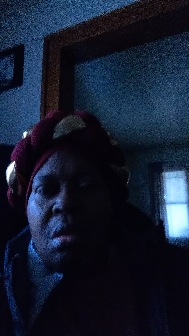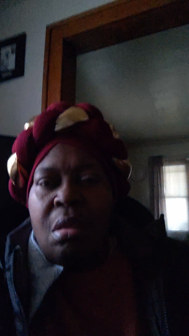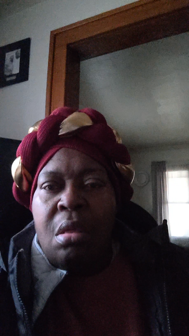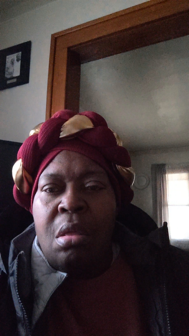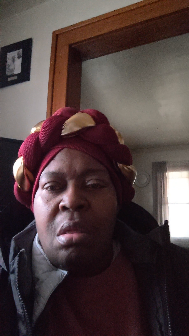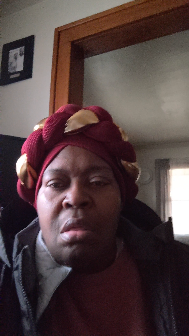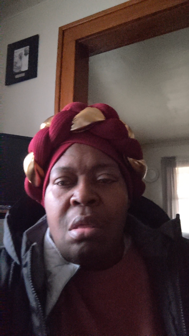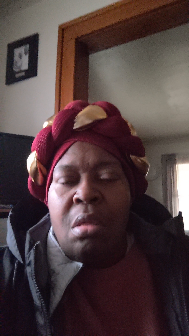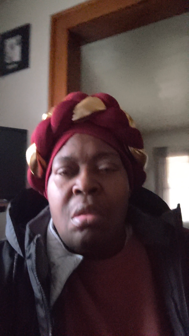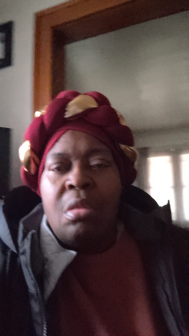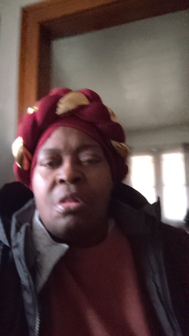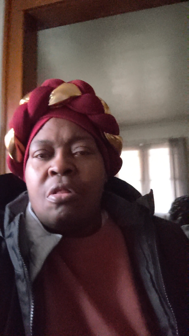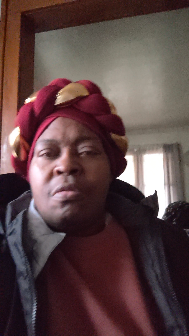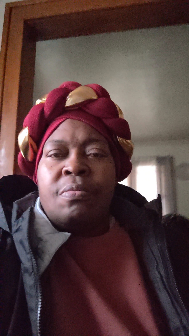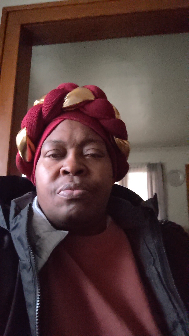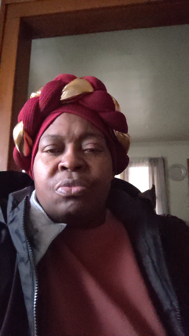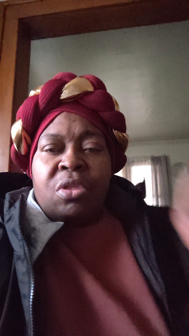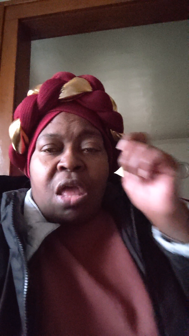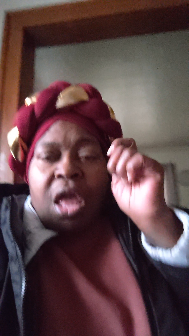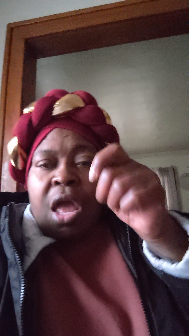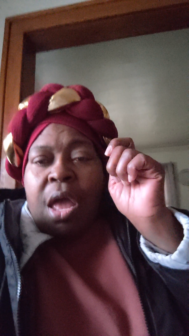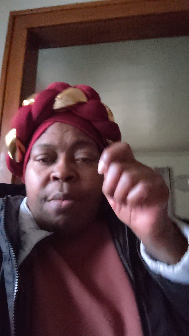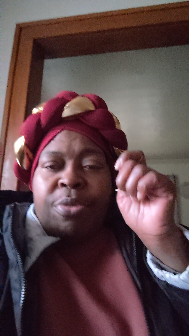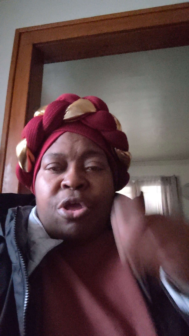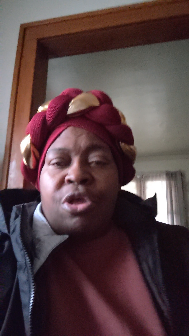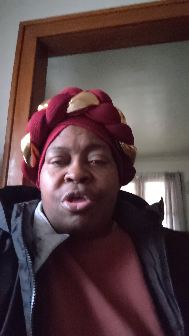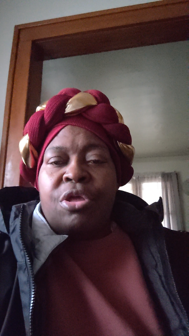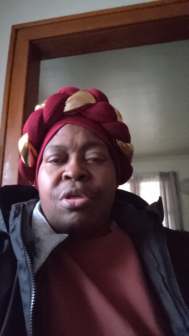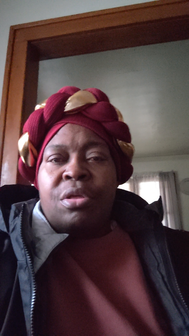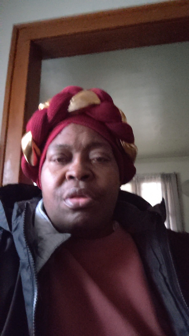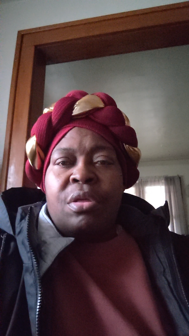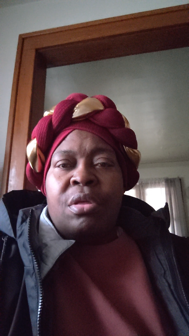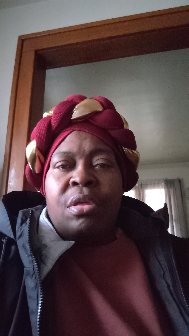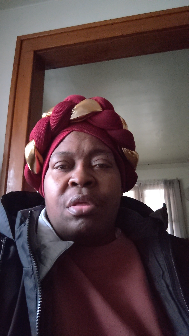hammer